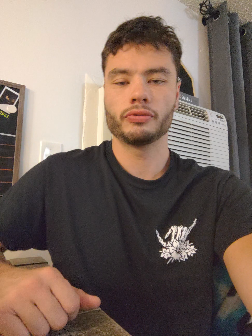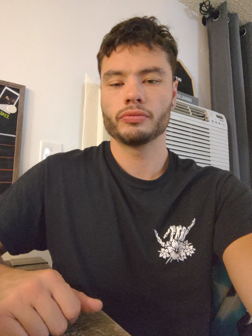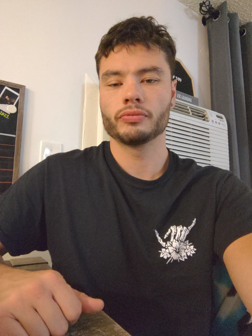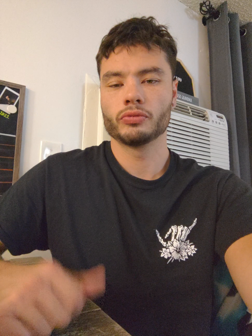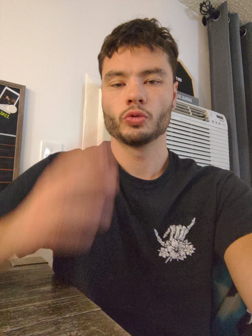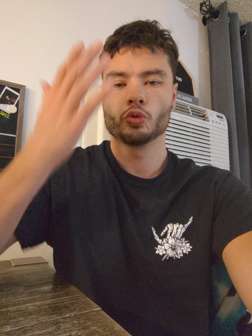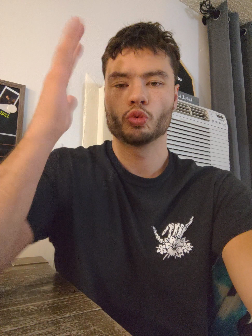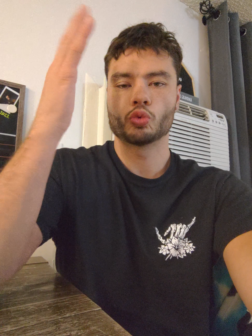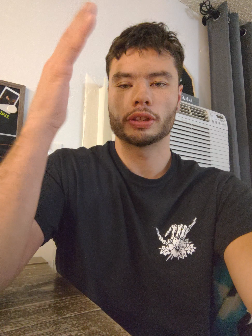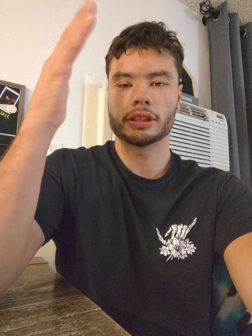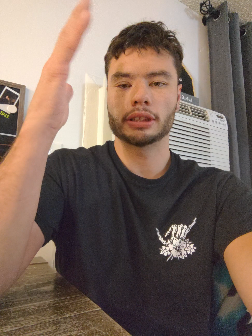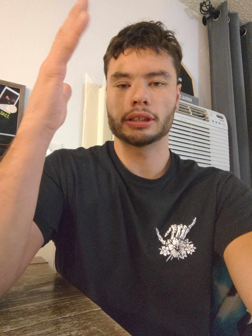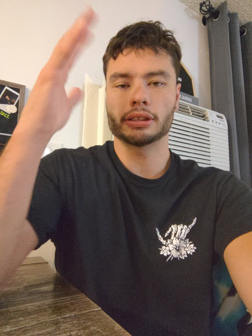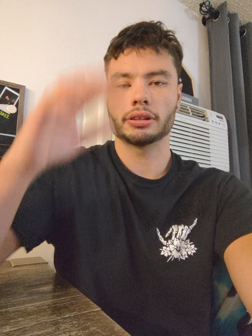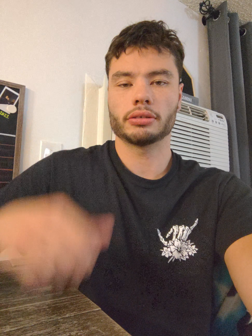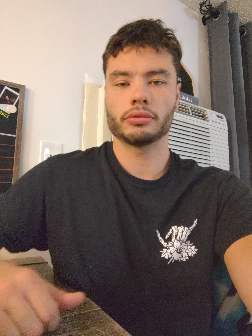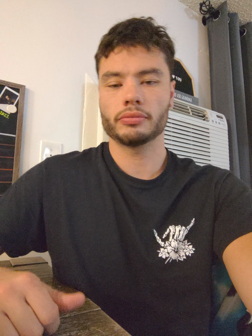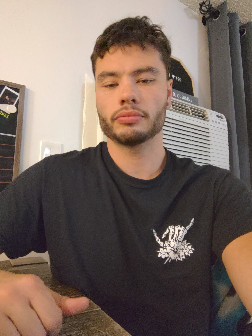tree